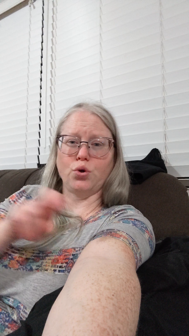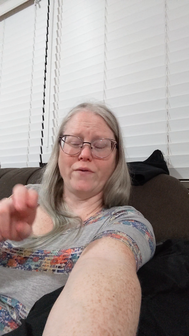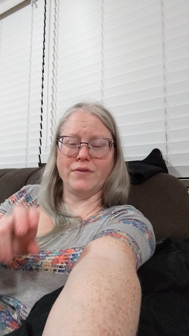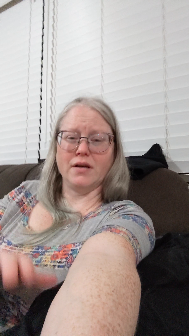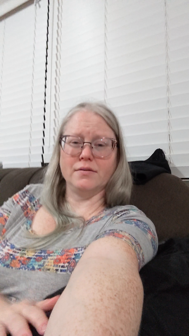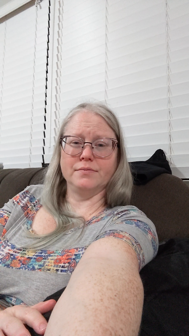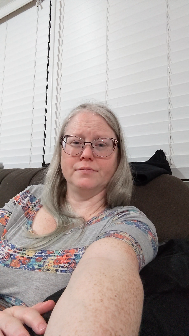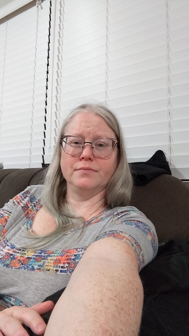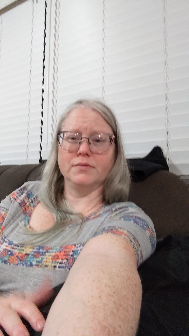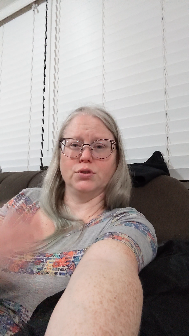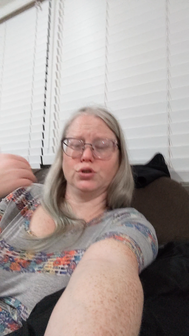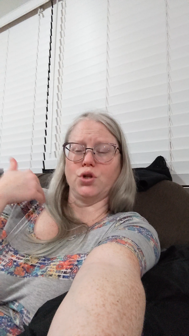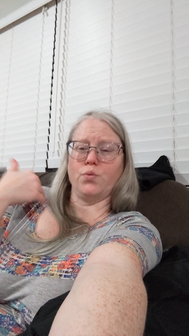shoulder